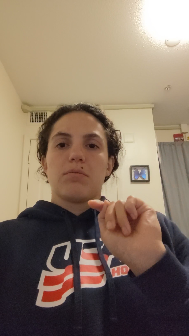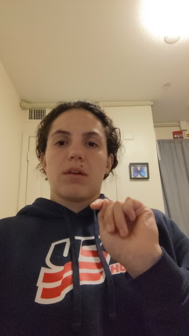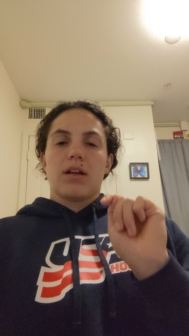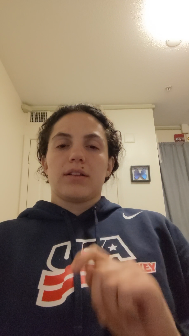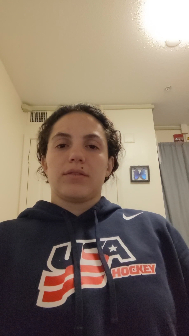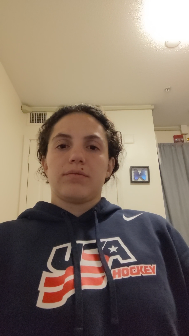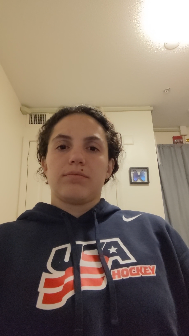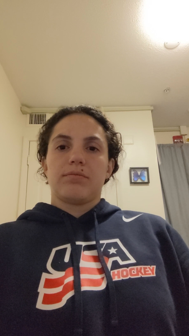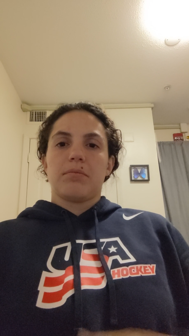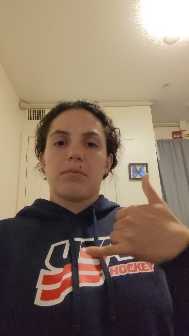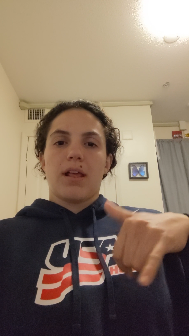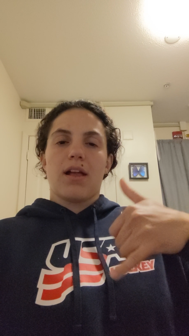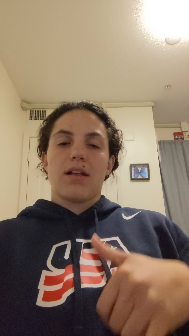play